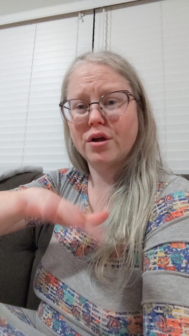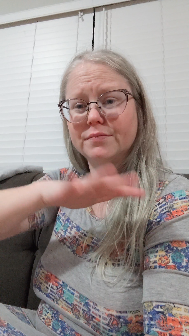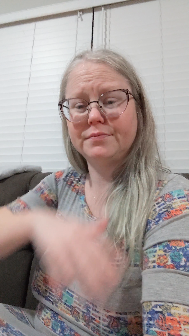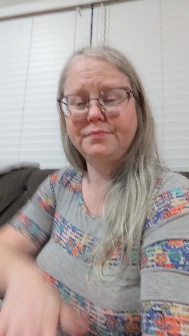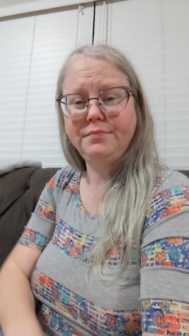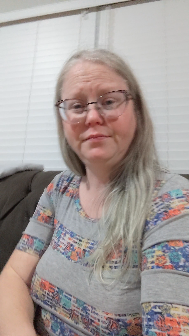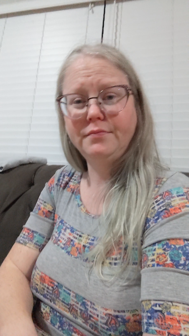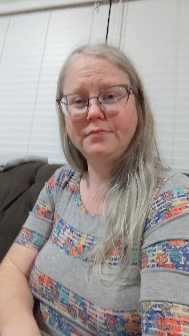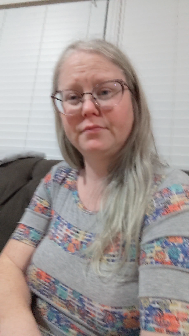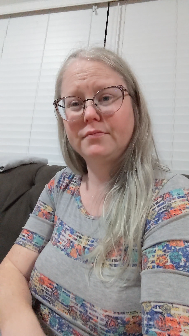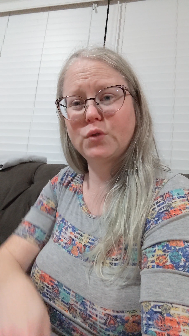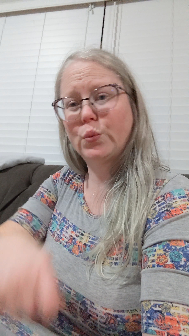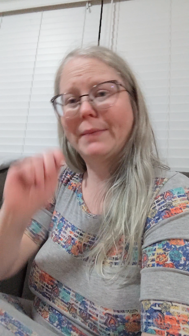rip